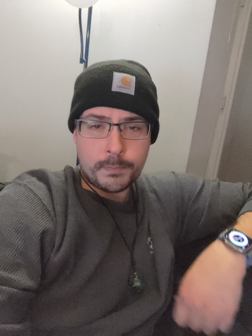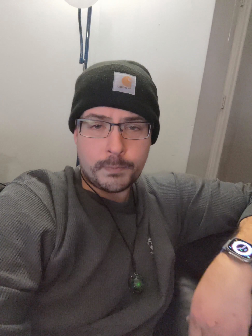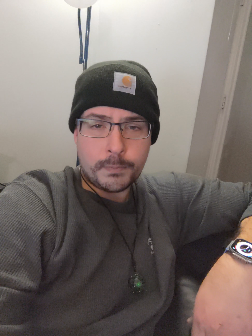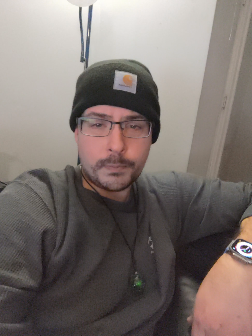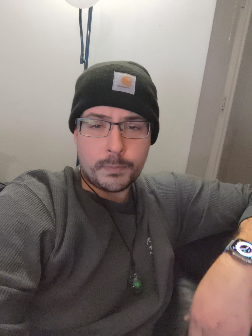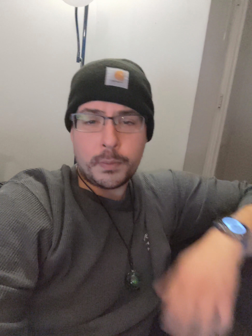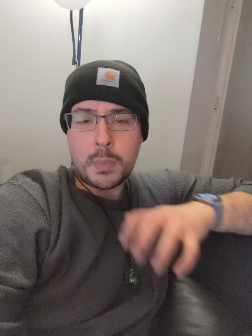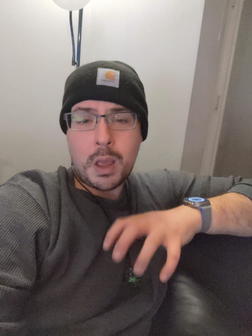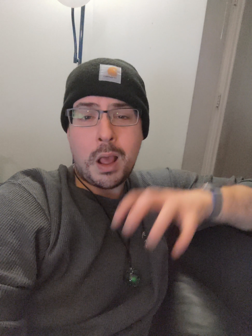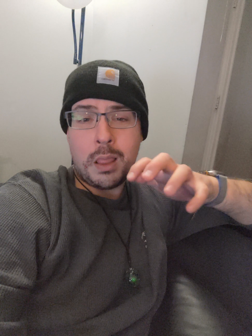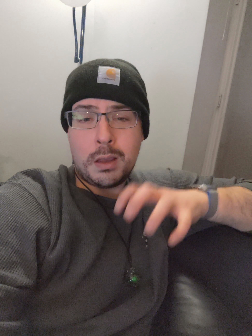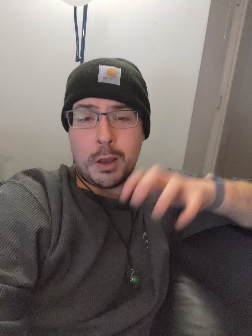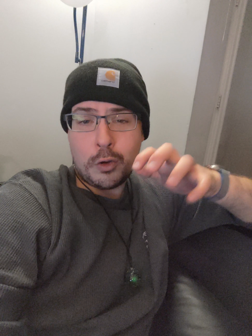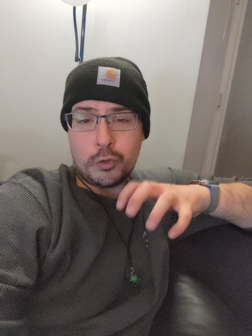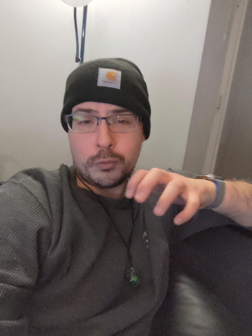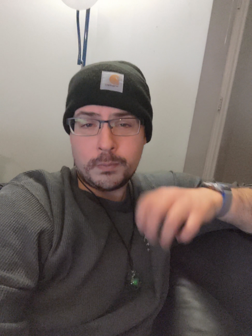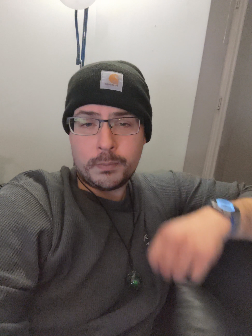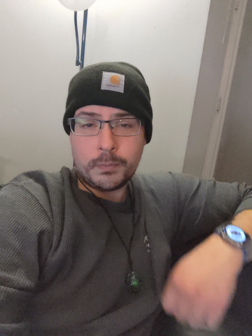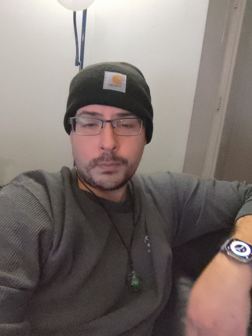alligator